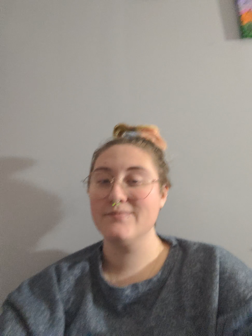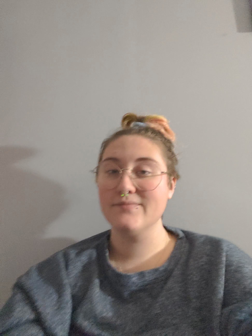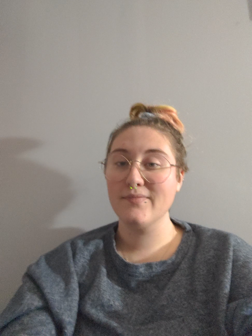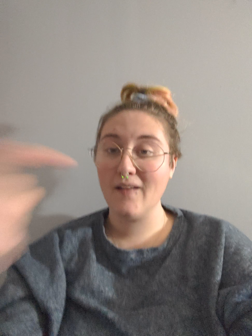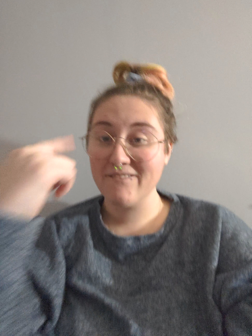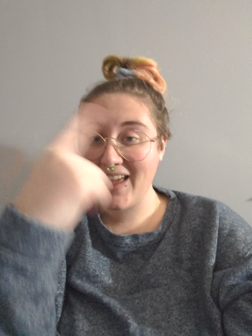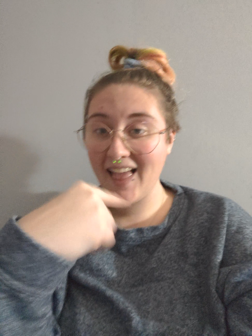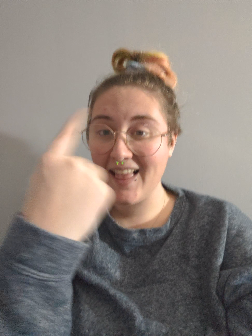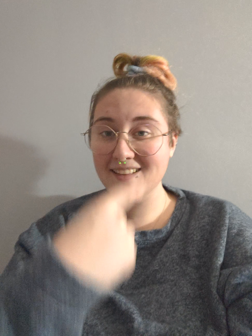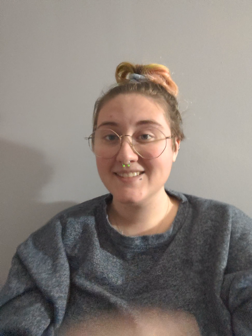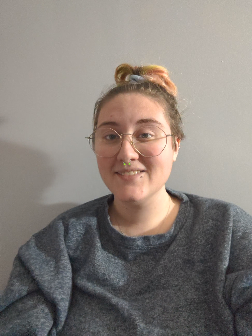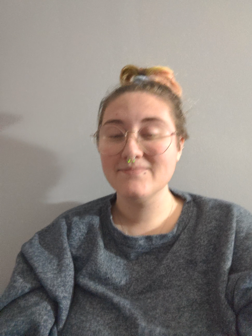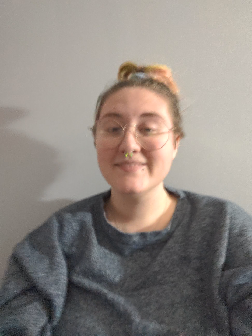face